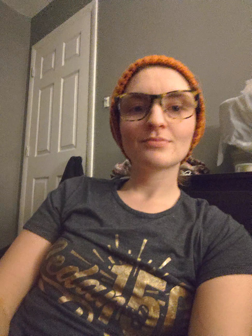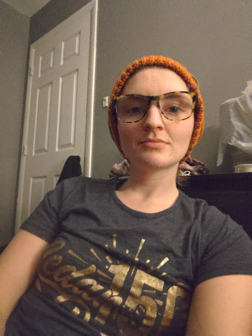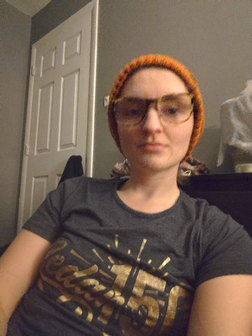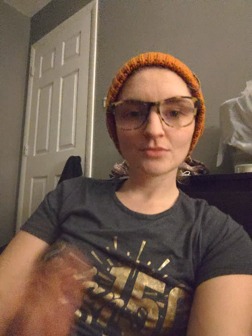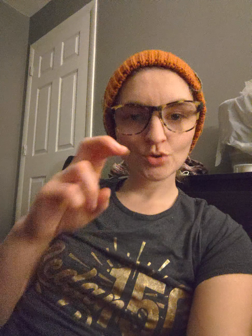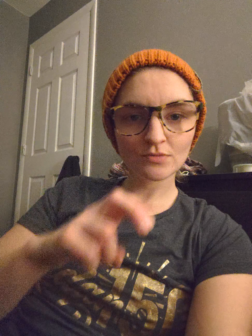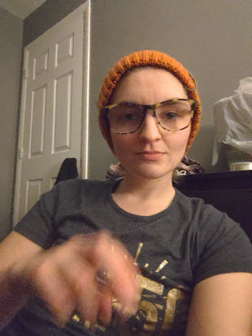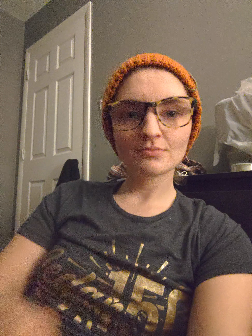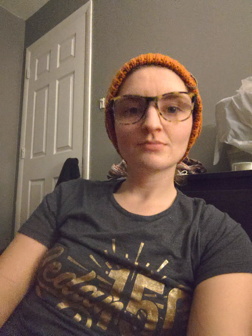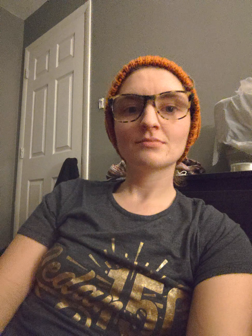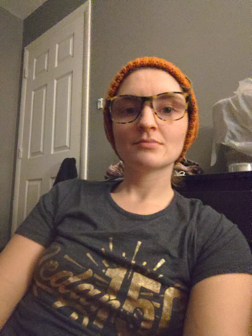chair